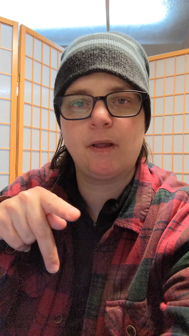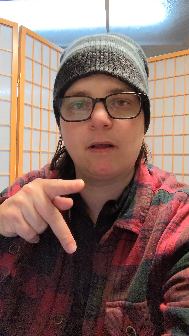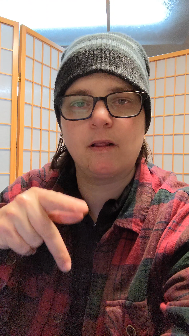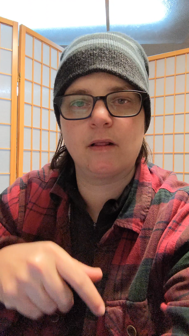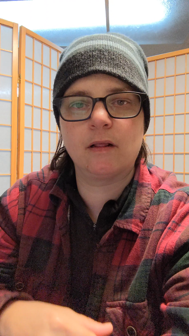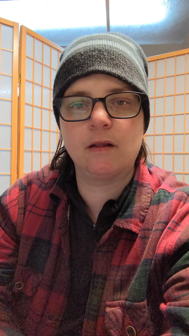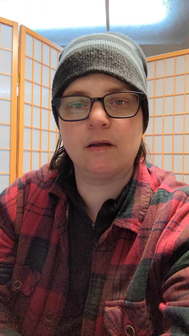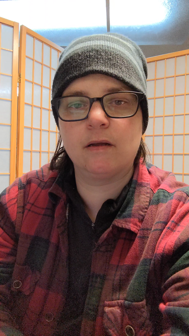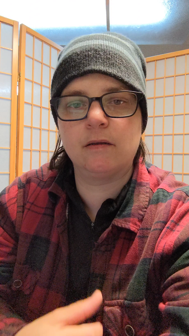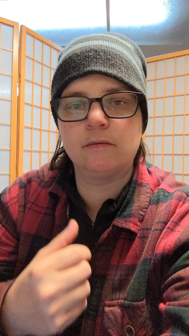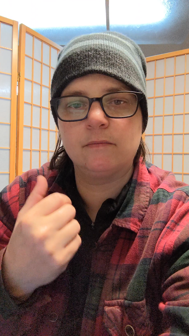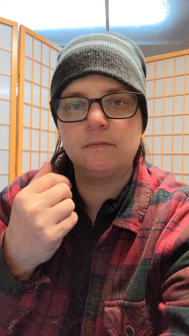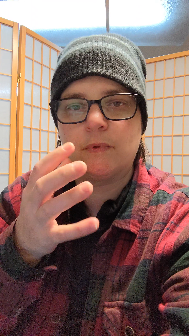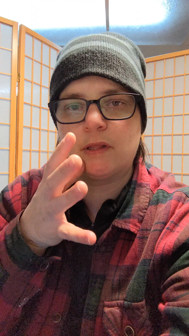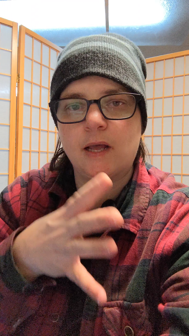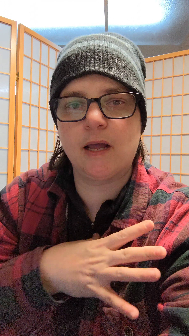lady